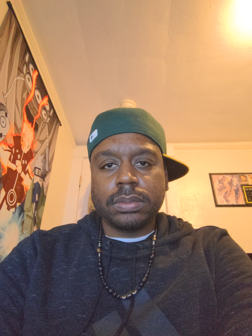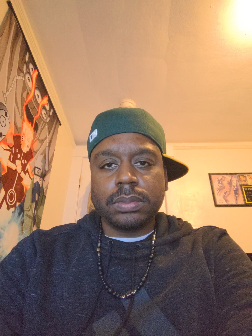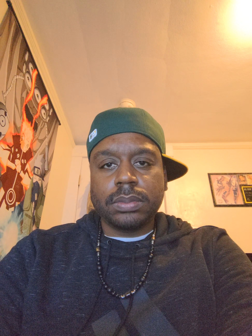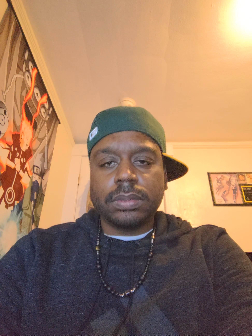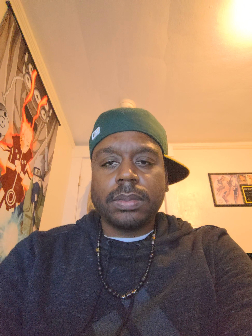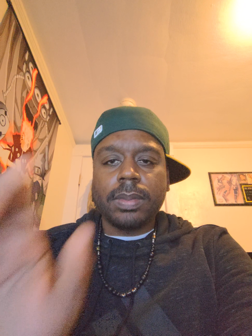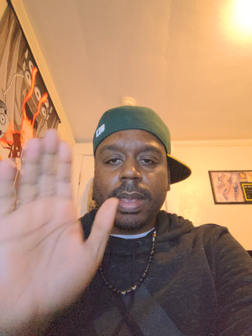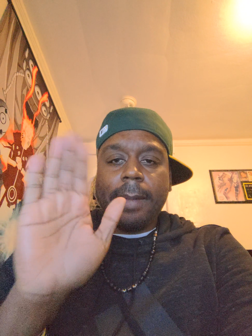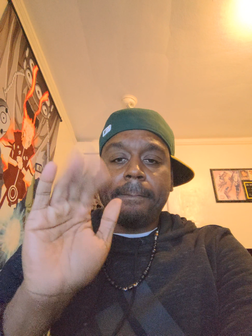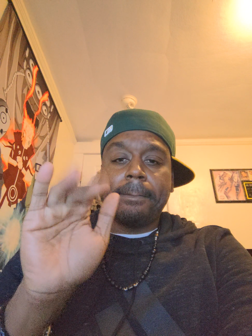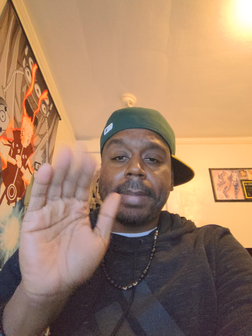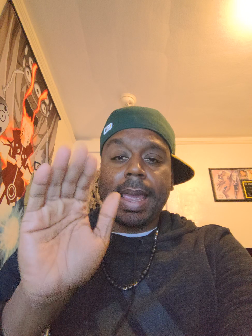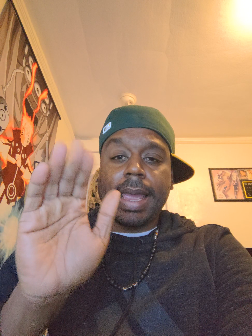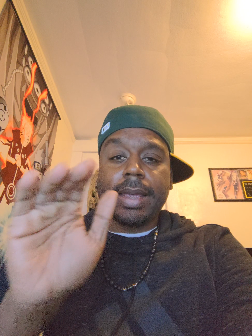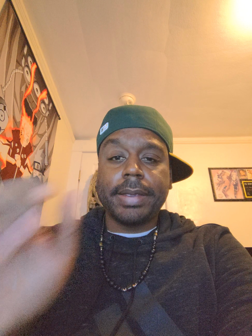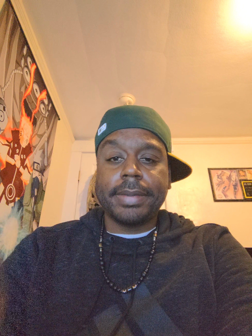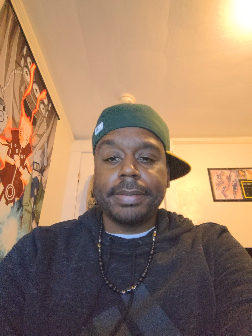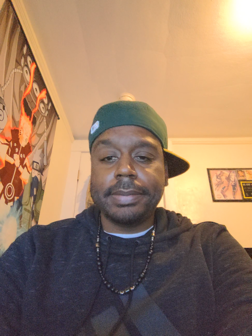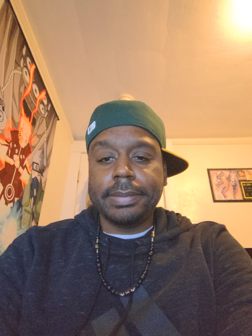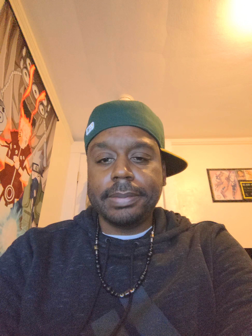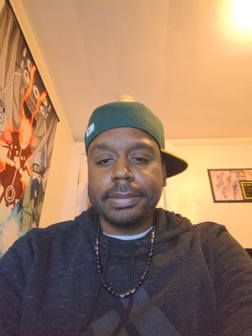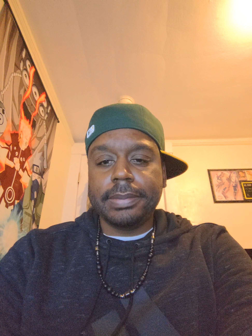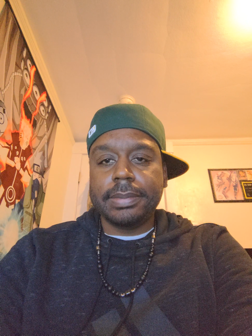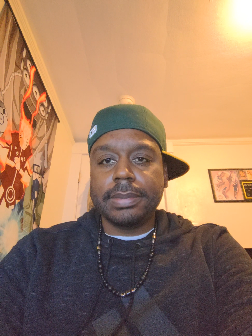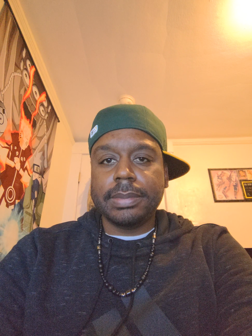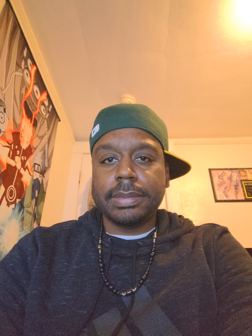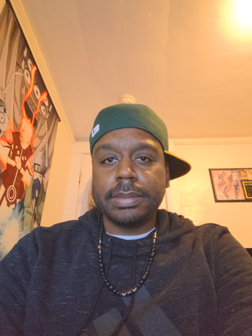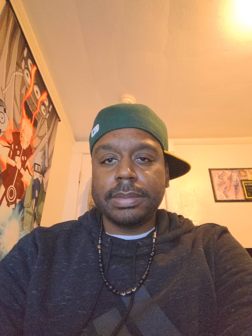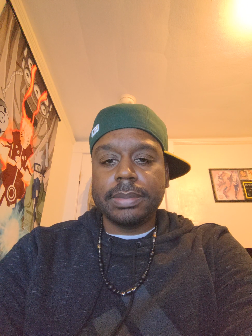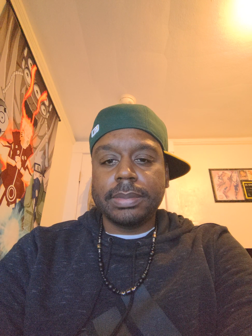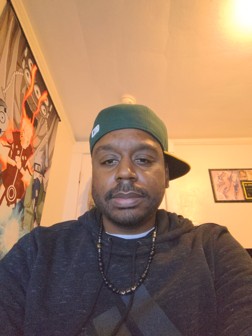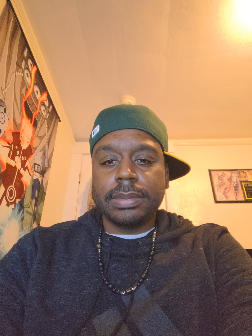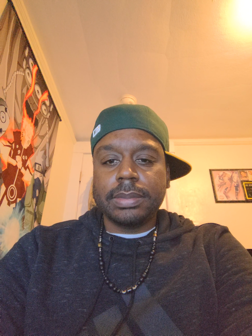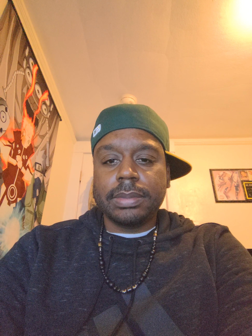bye